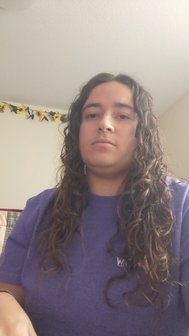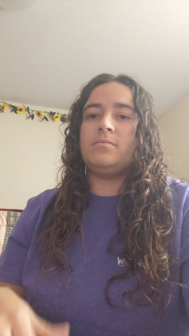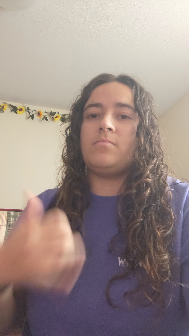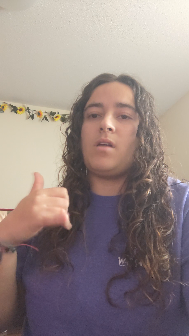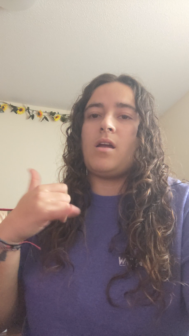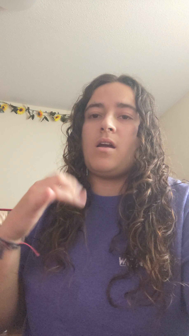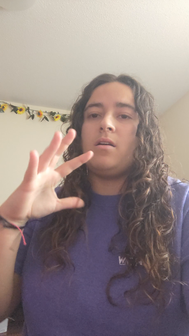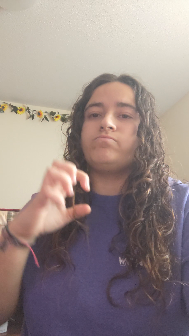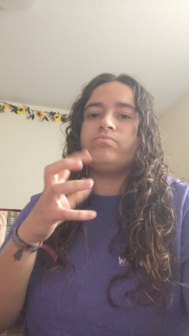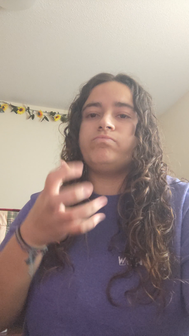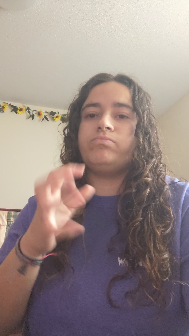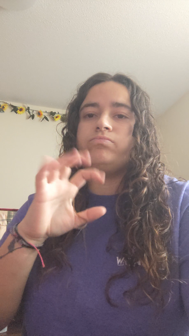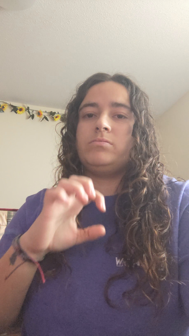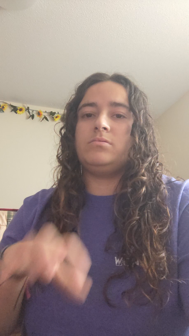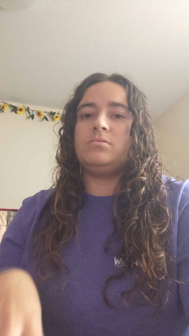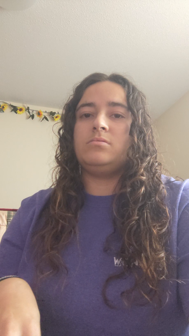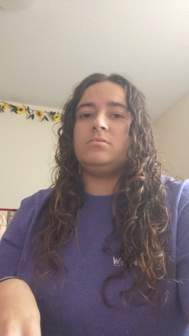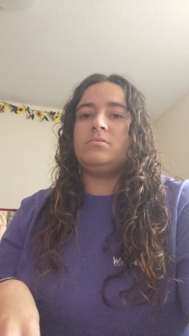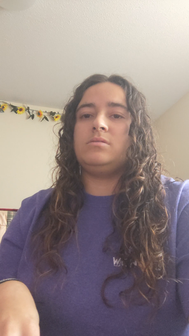play dough